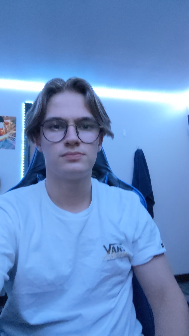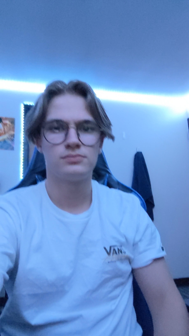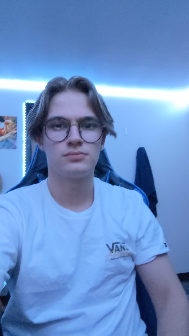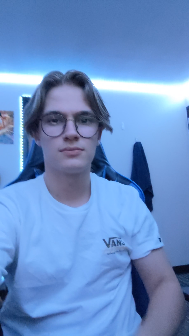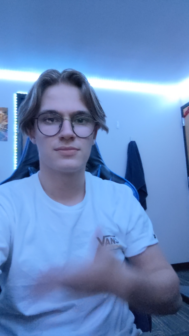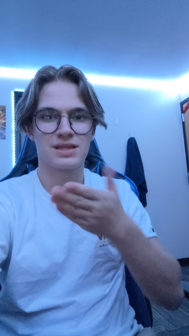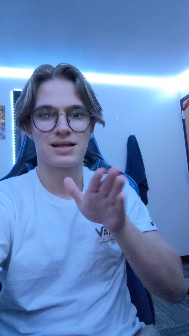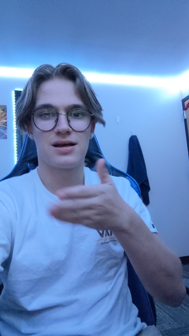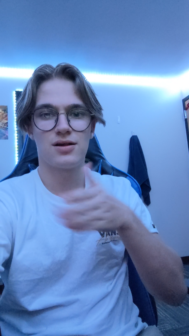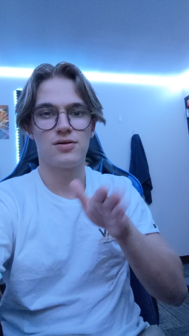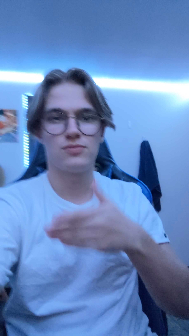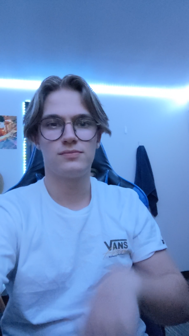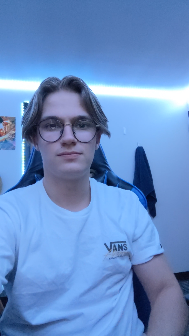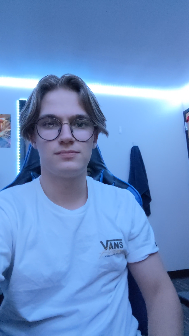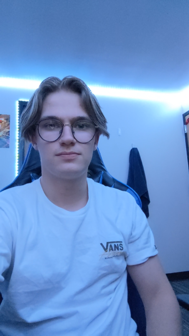share